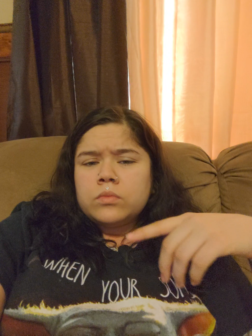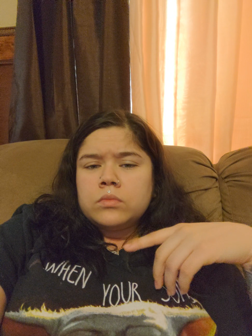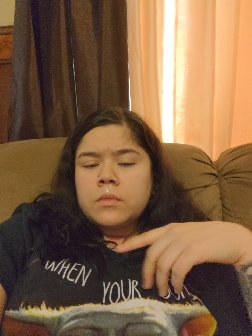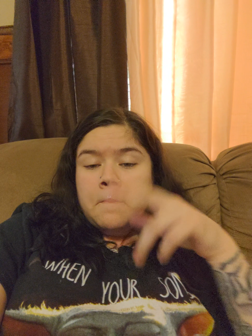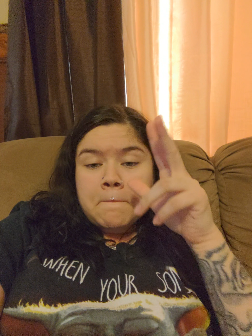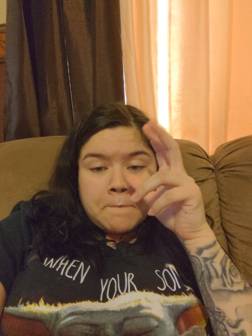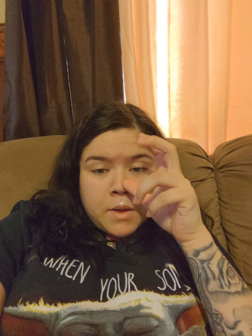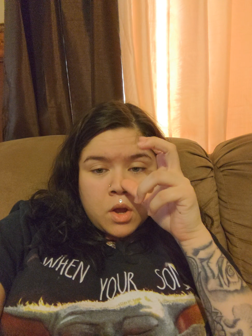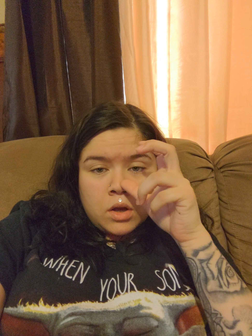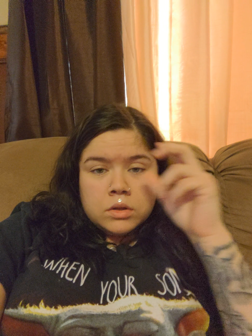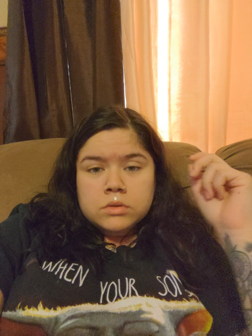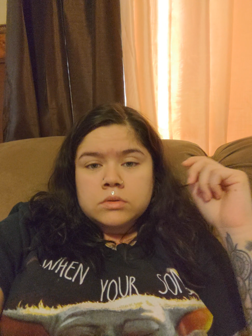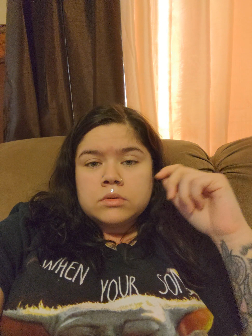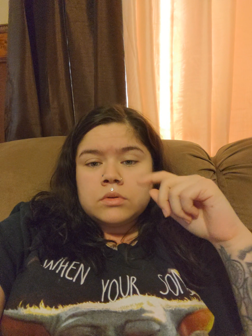bug